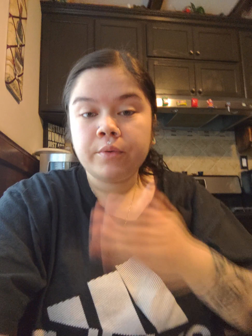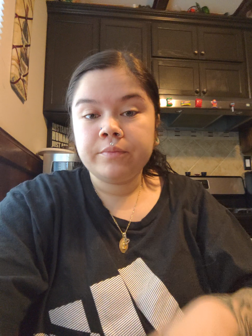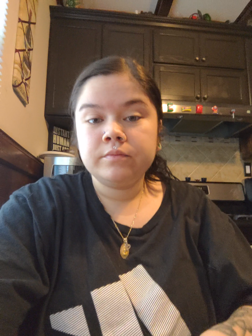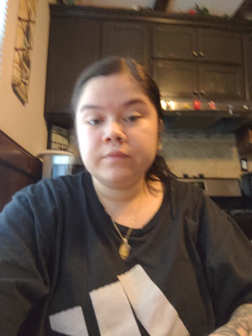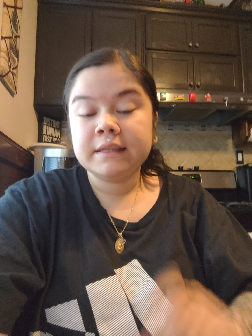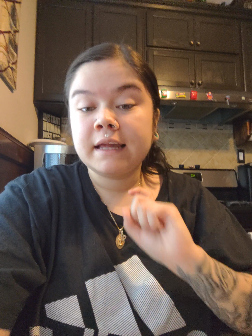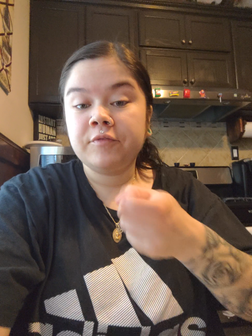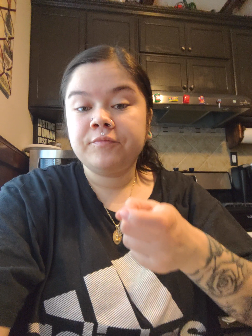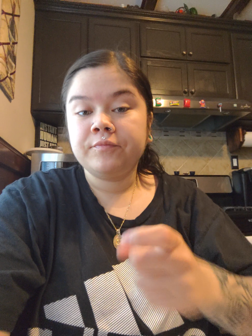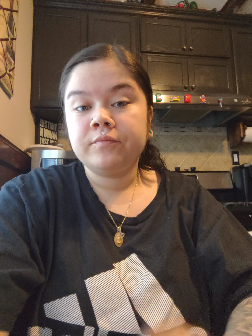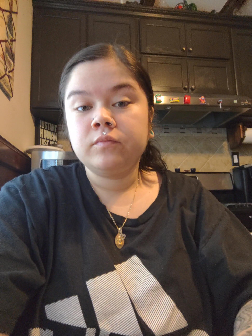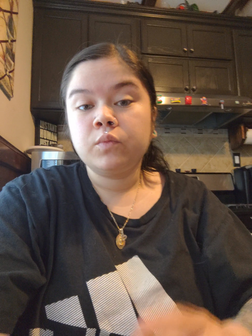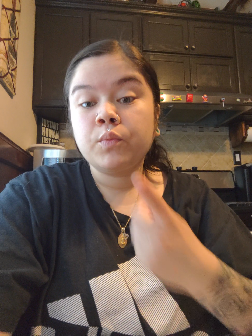gift